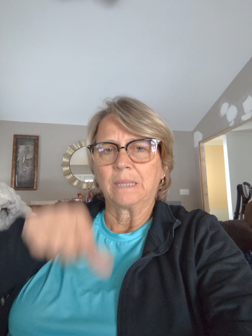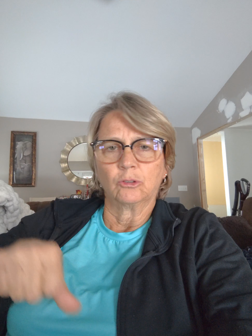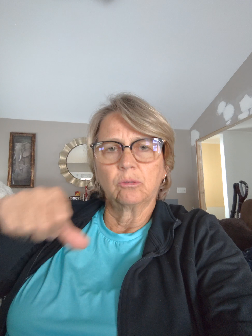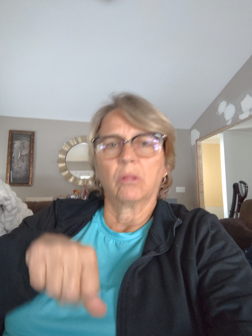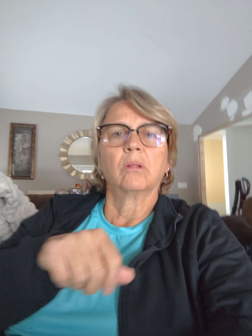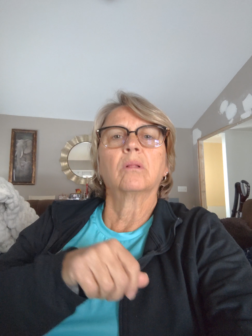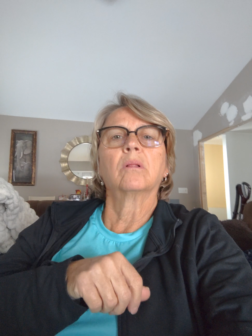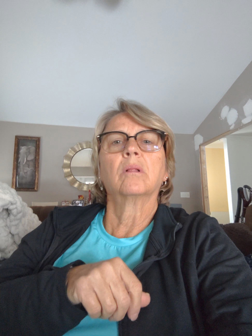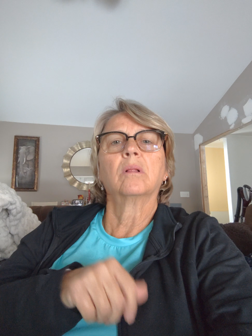puzzle